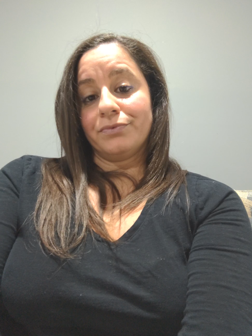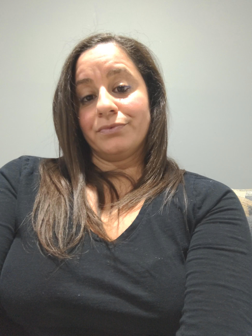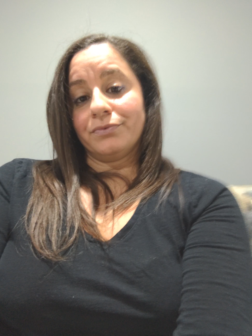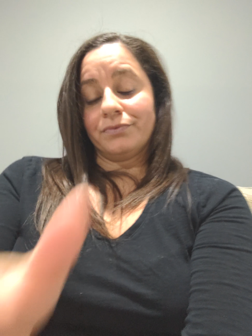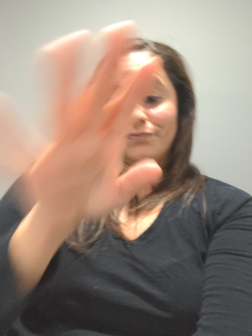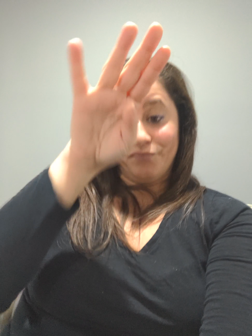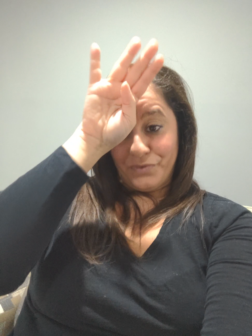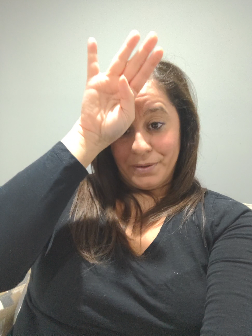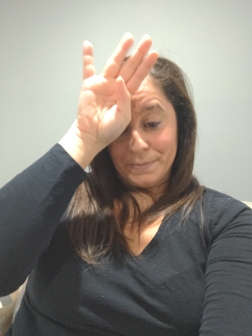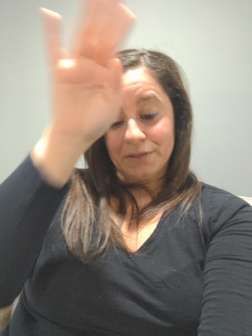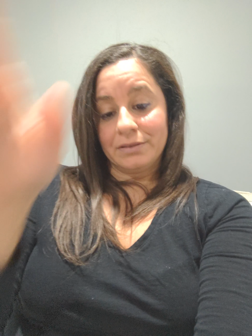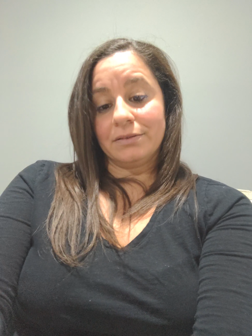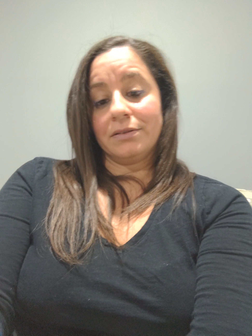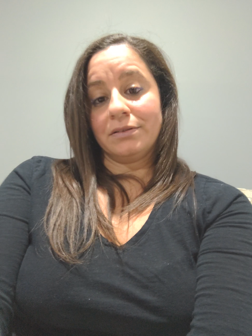fireman